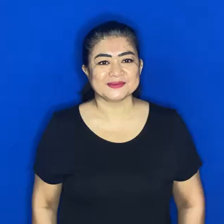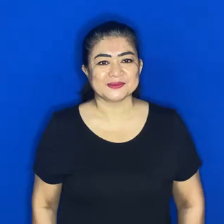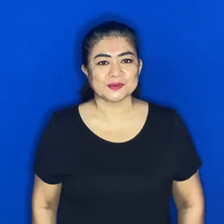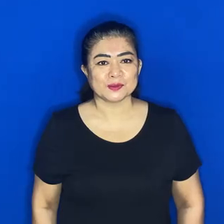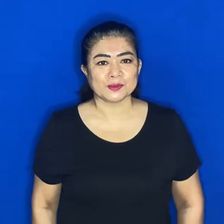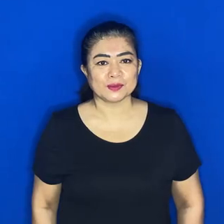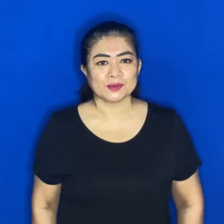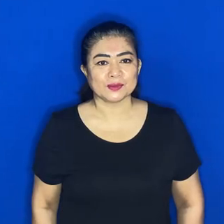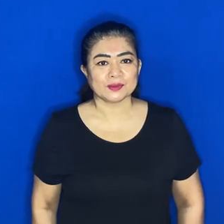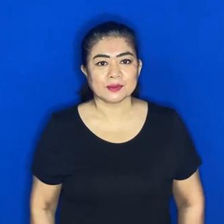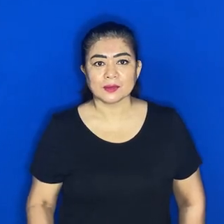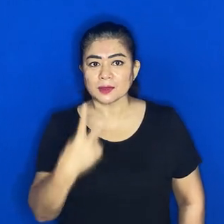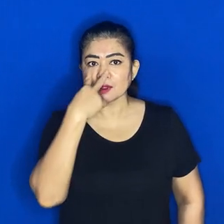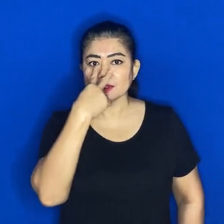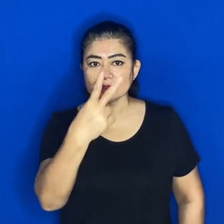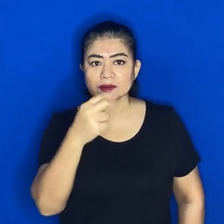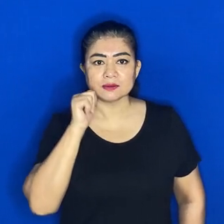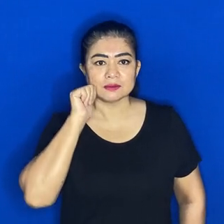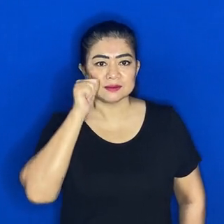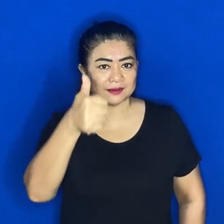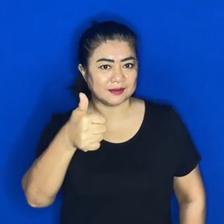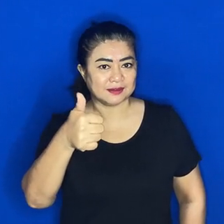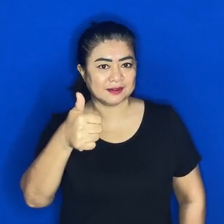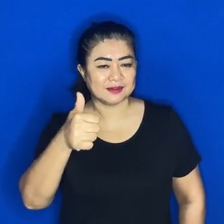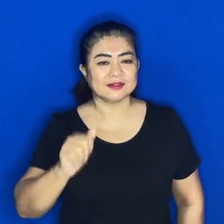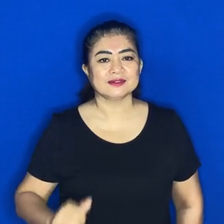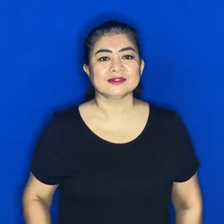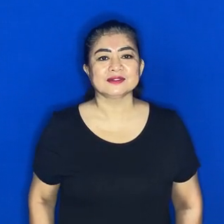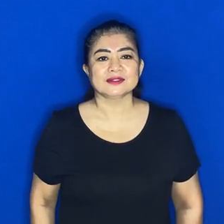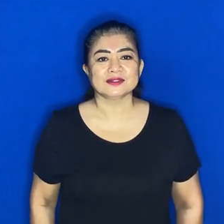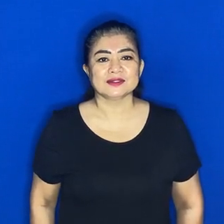see you tomorrow